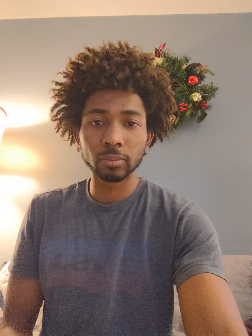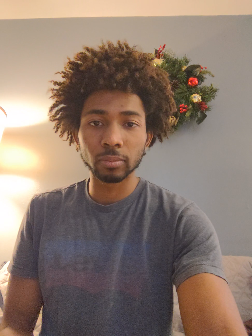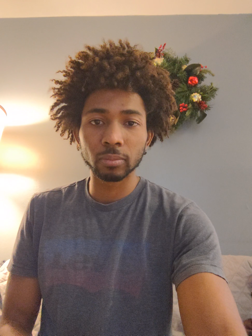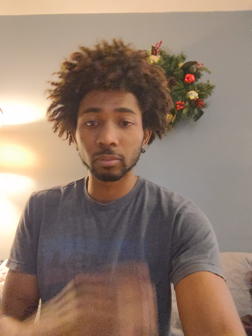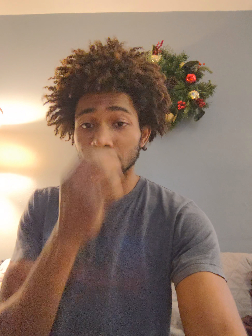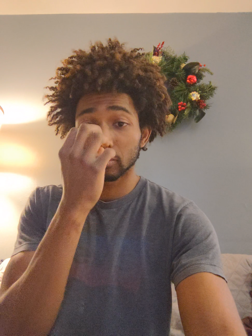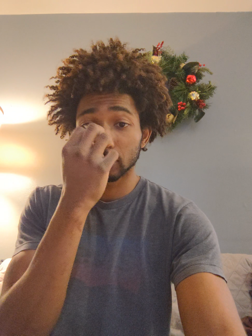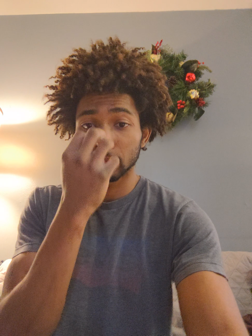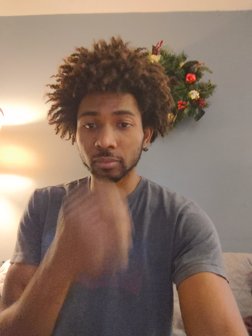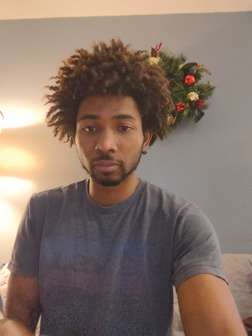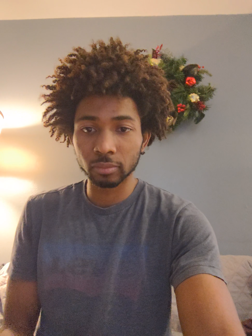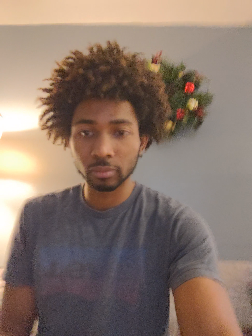clown